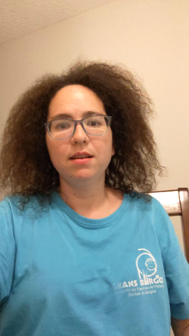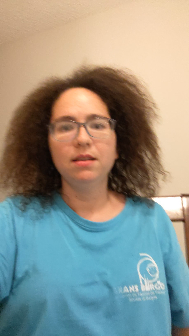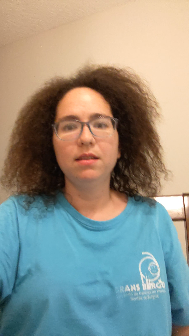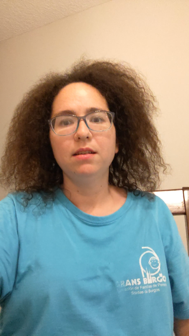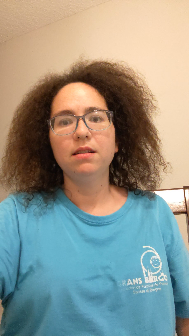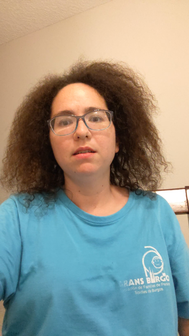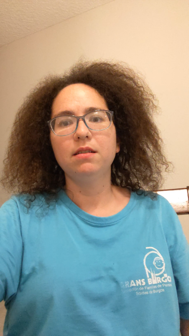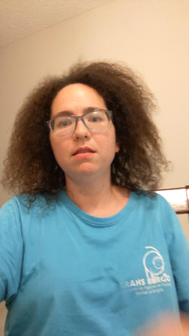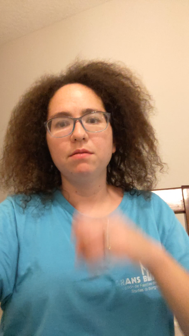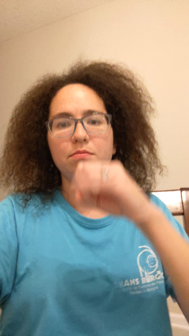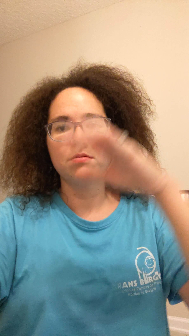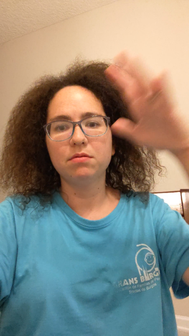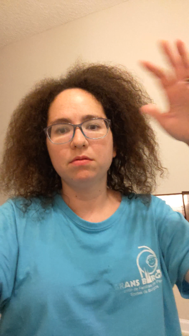bubbles